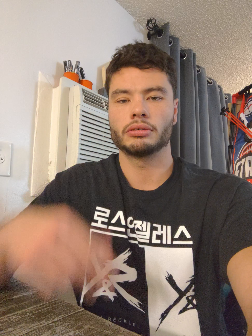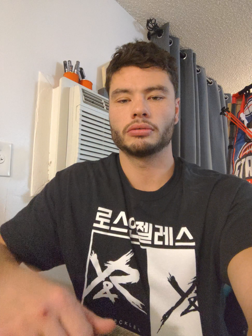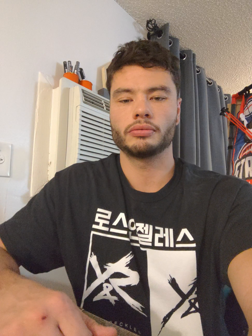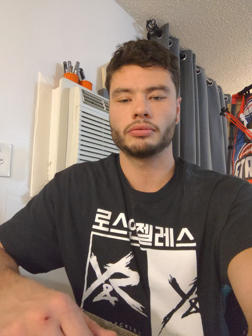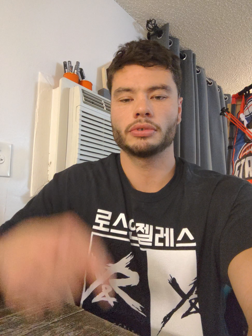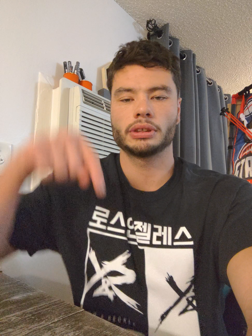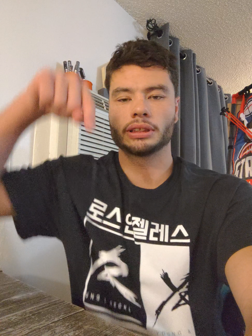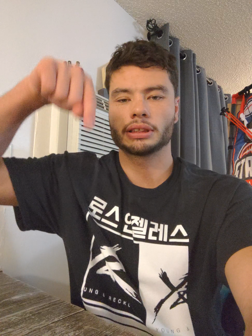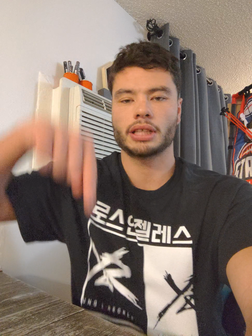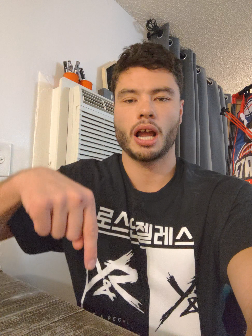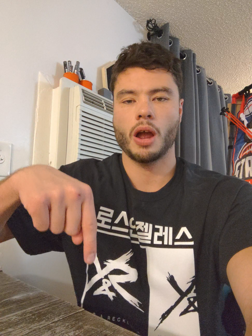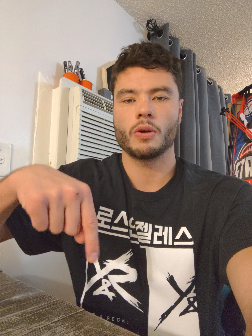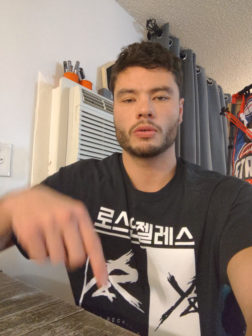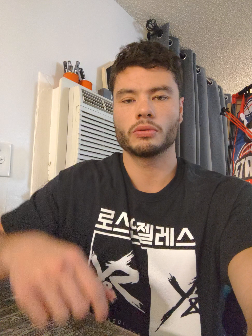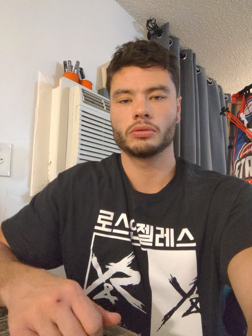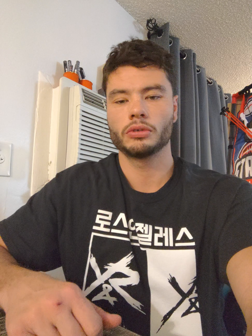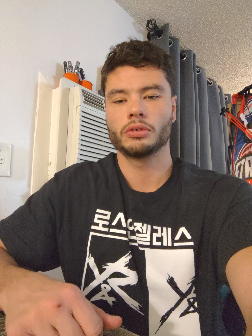down